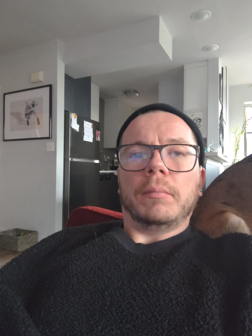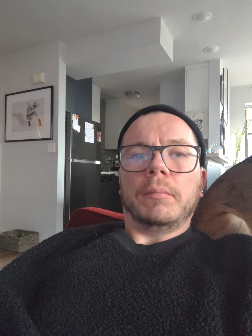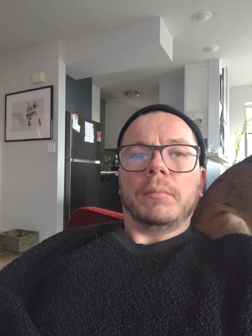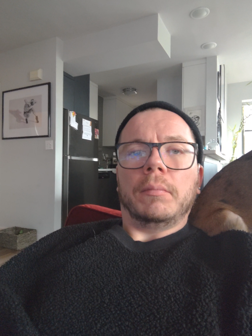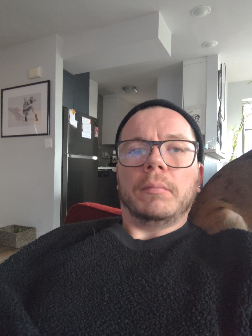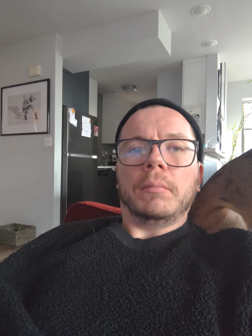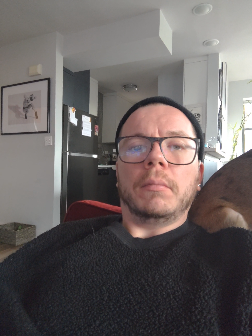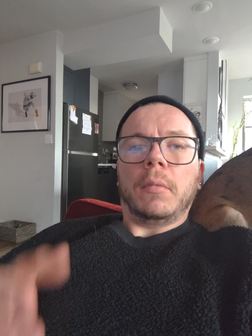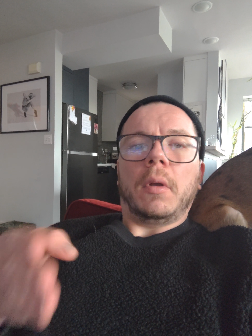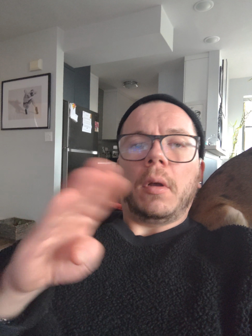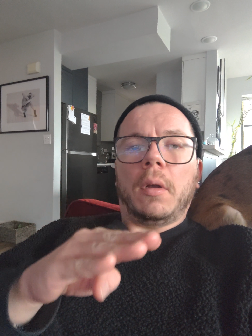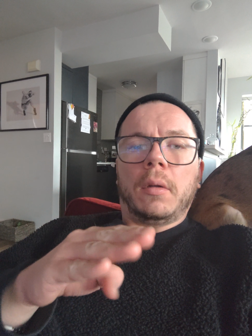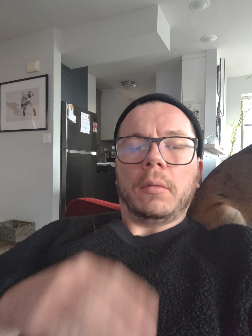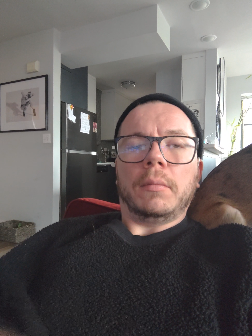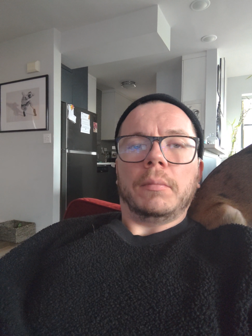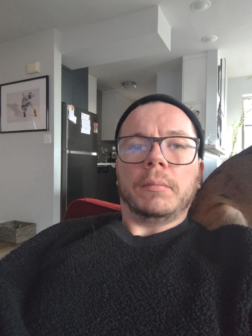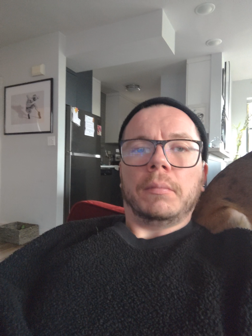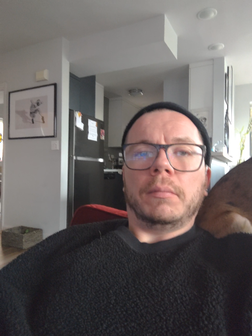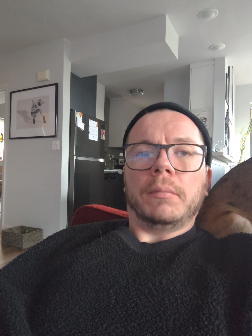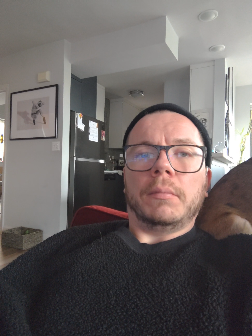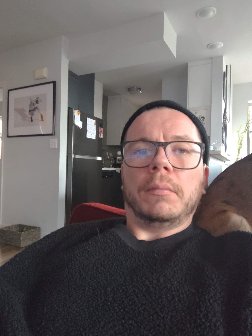on